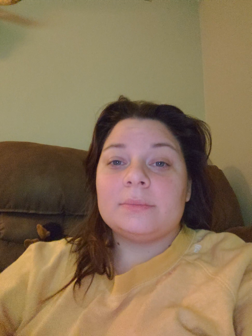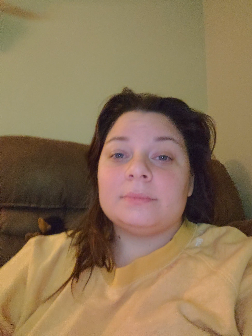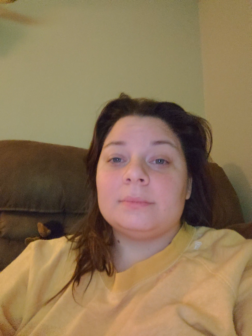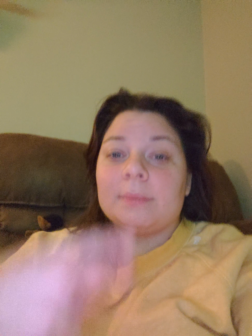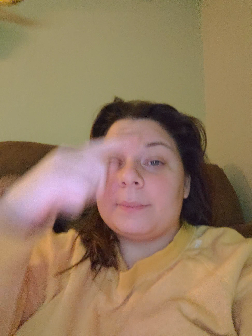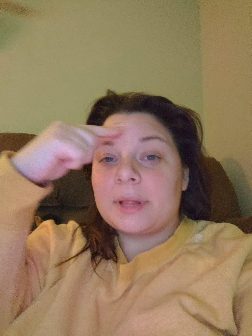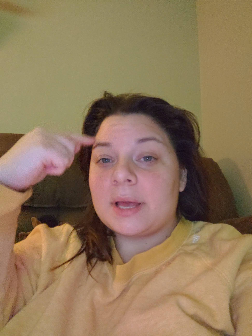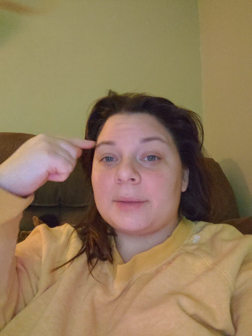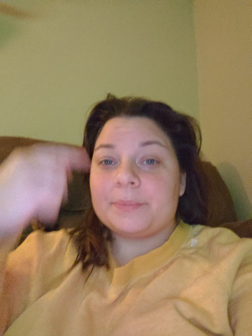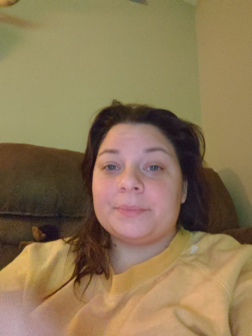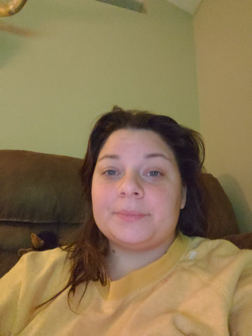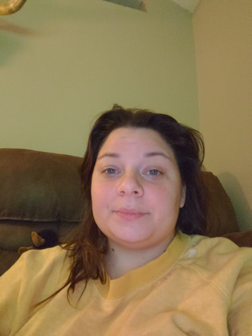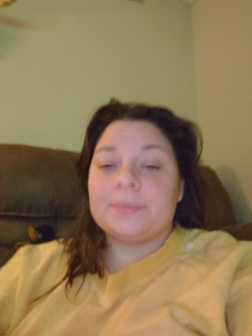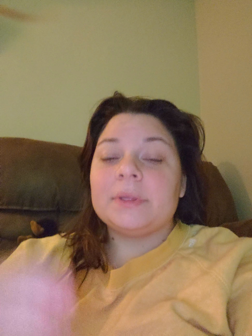black